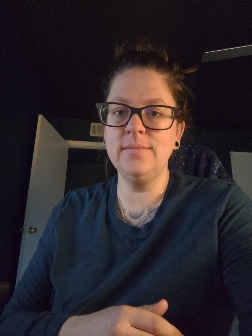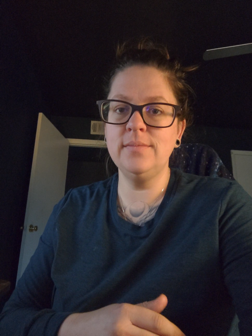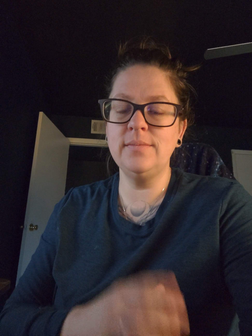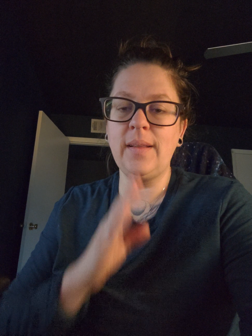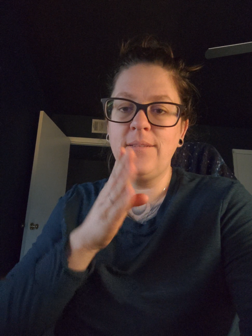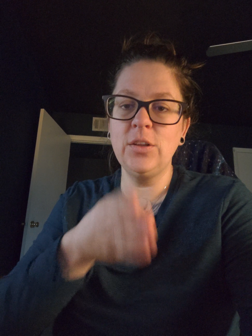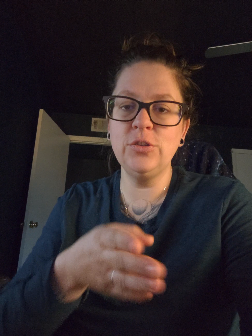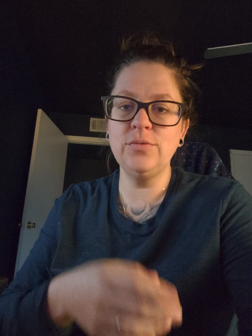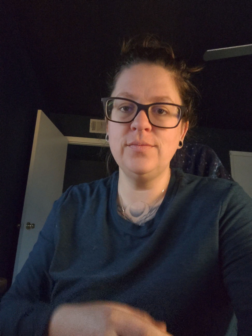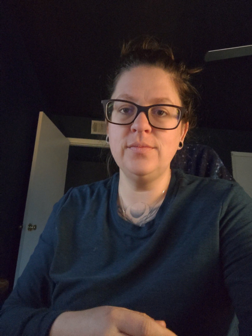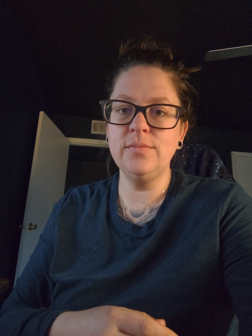after